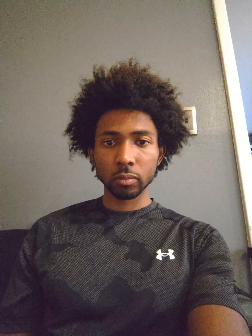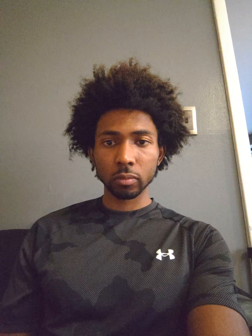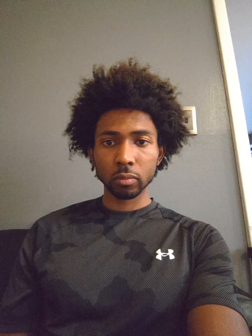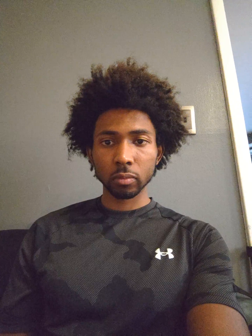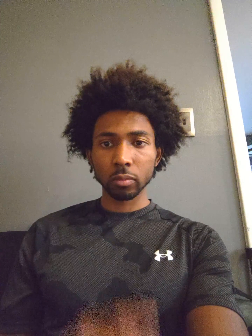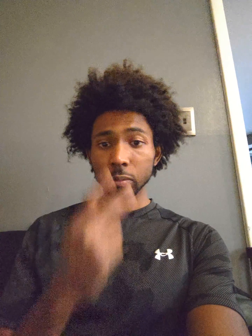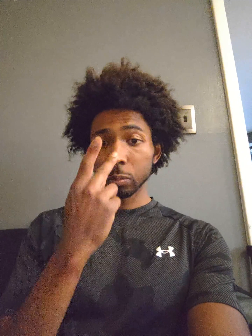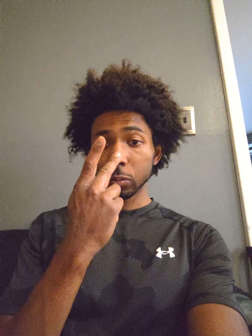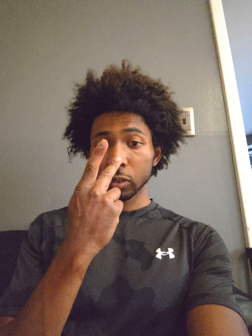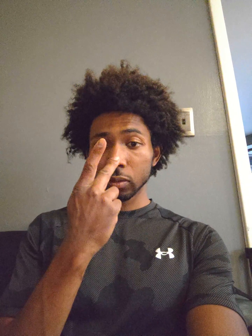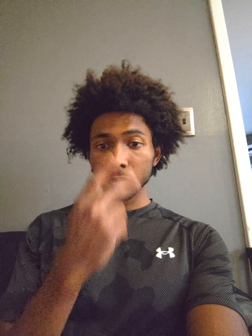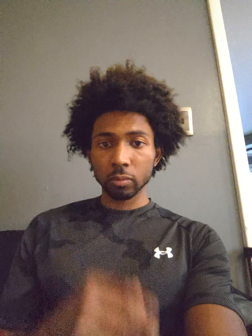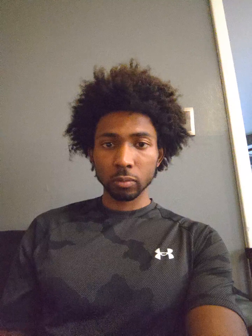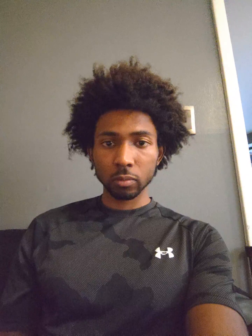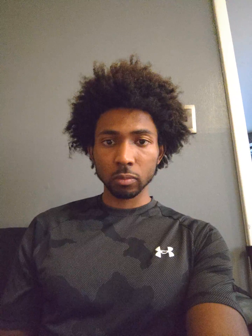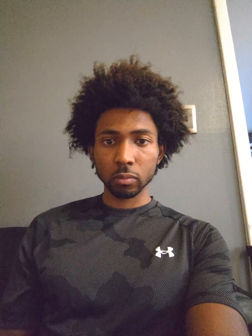penis